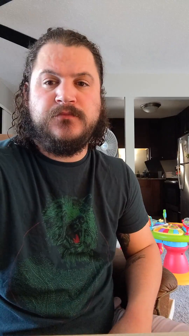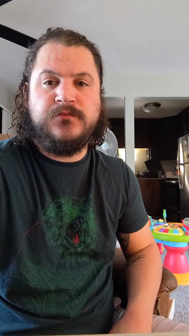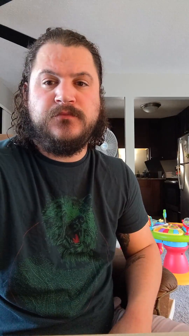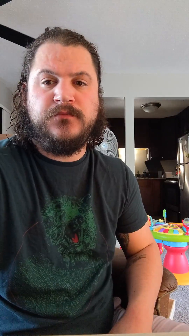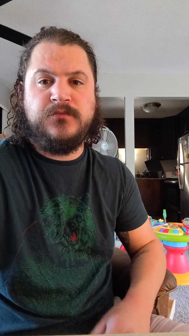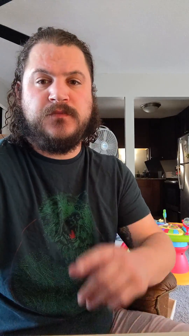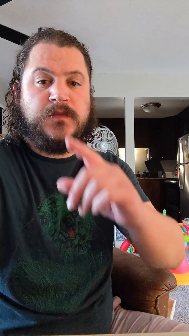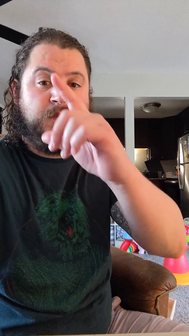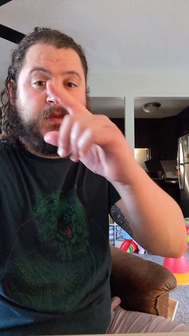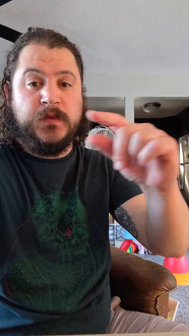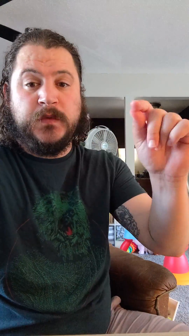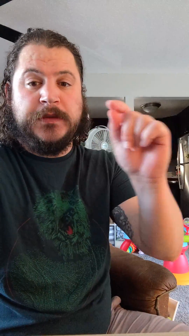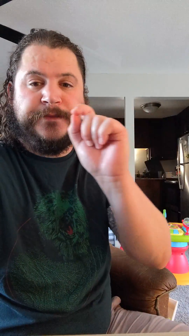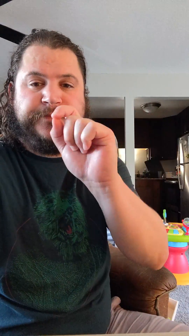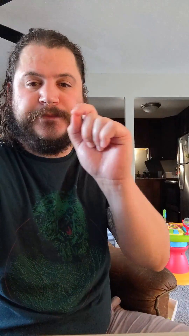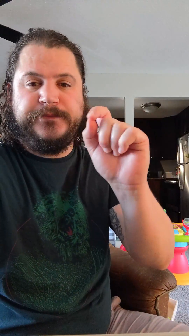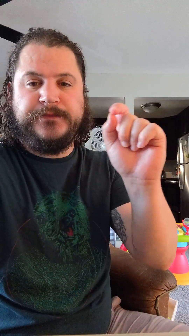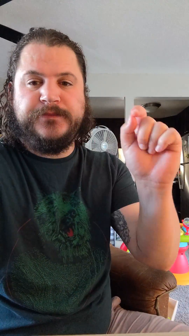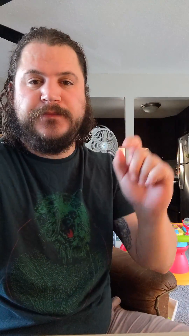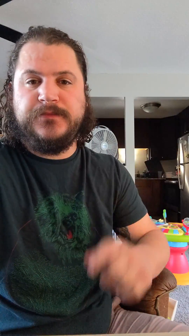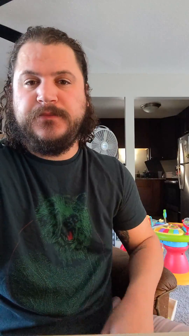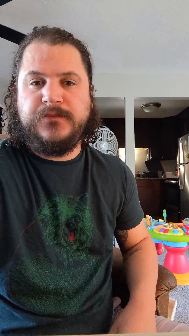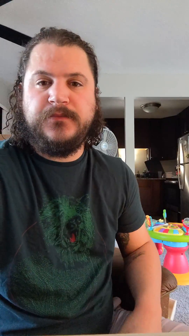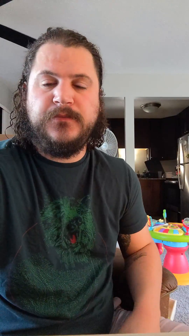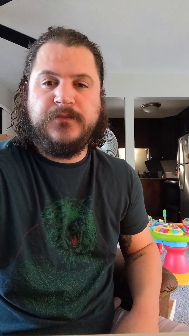peas